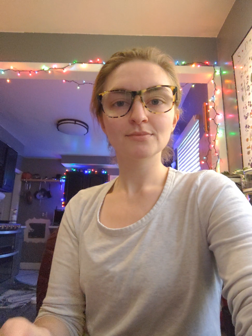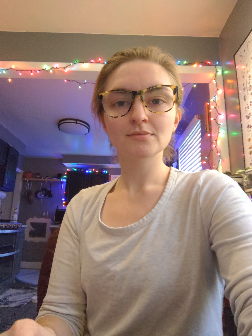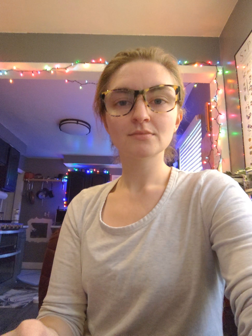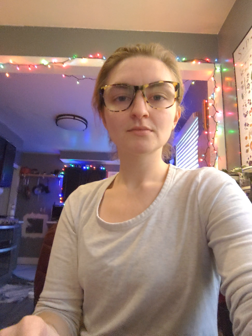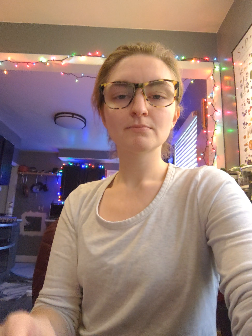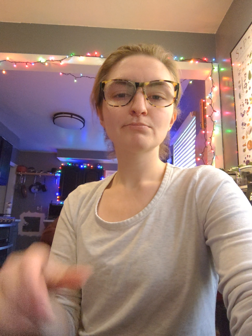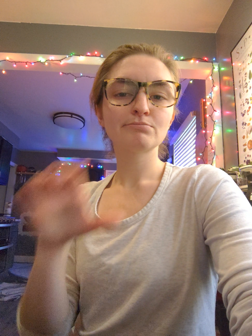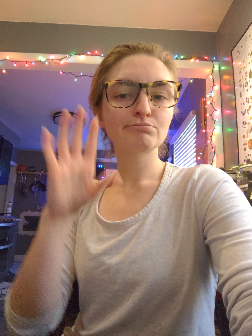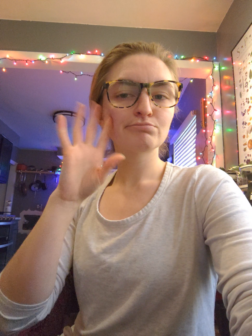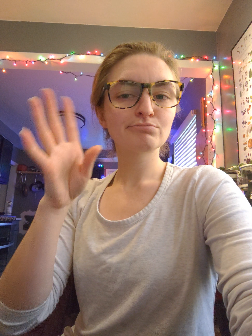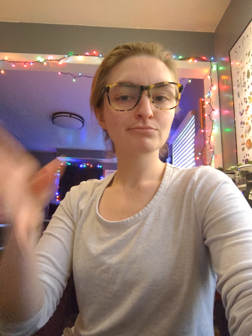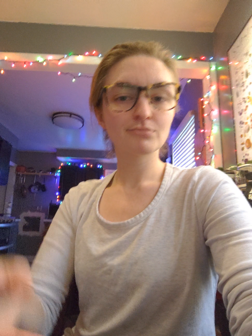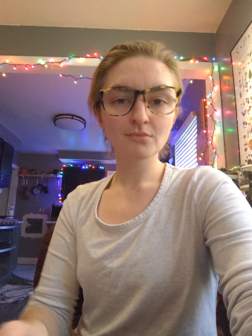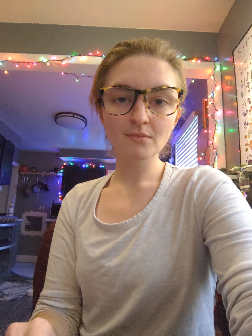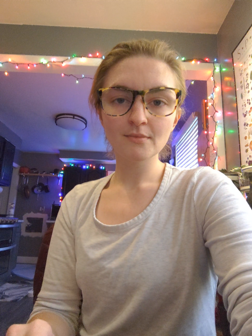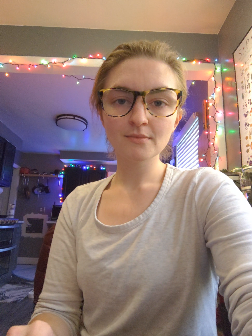pretend